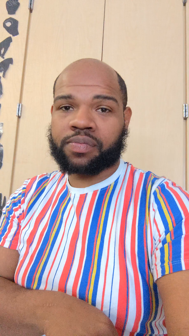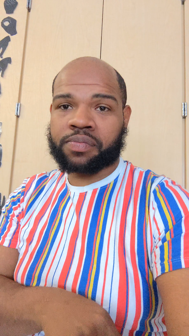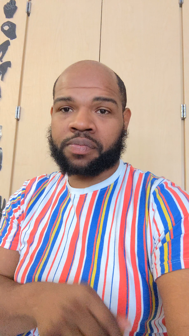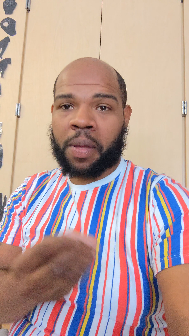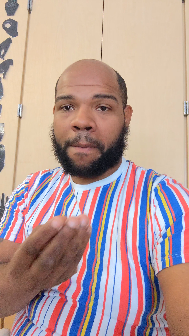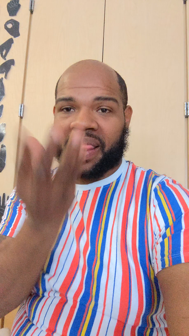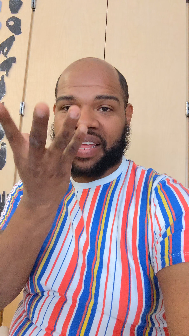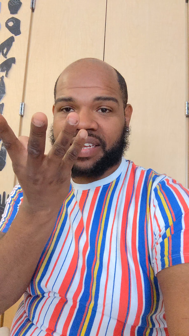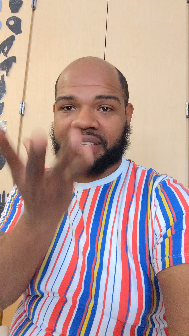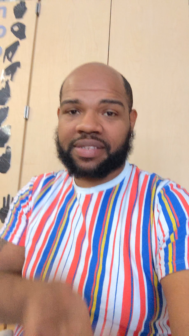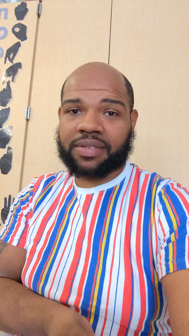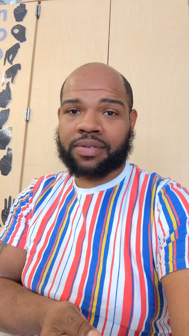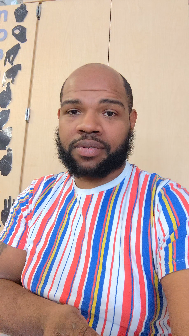plants